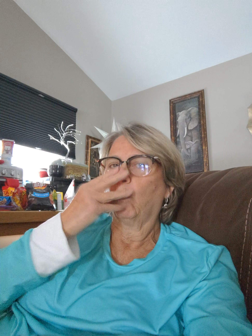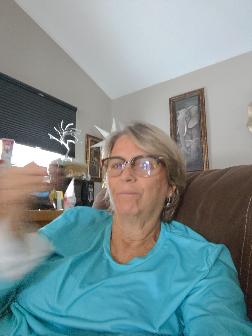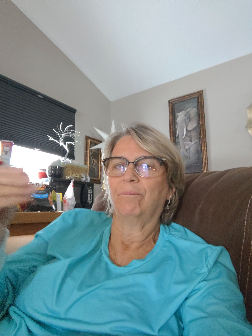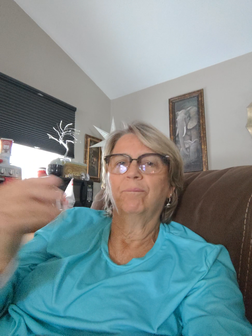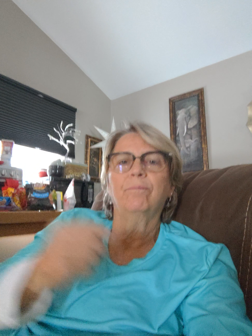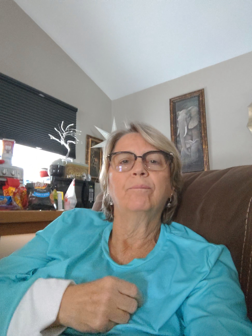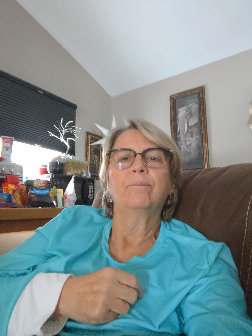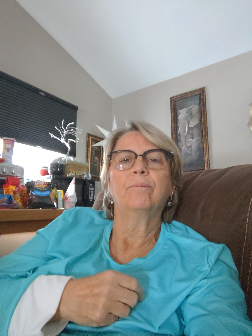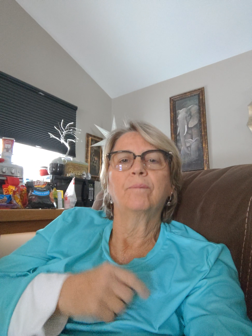wolf